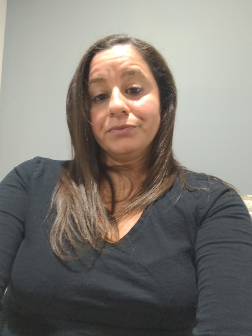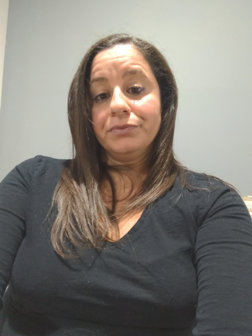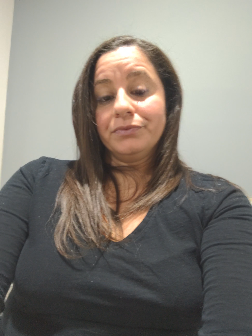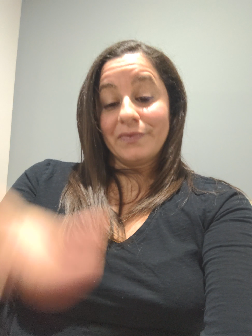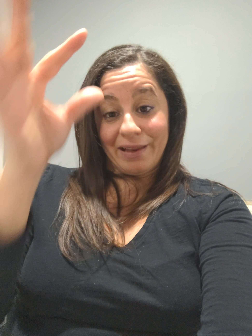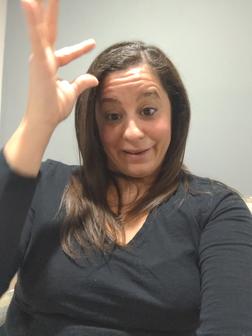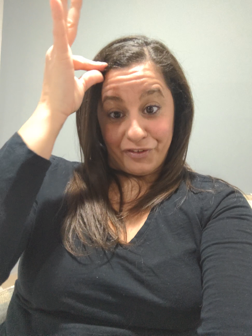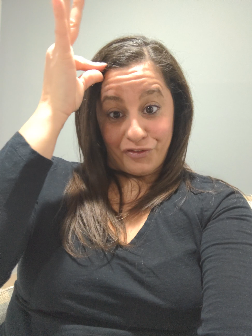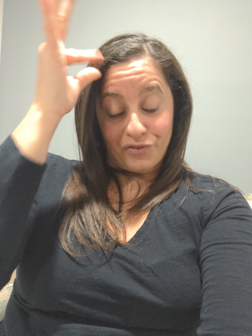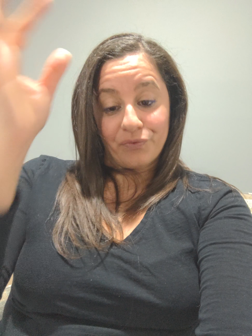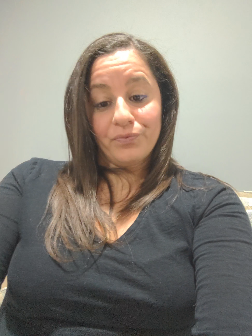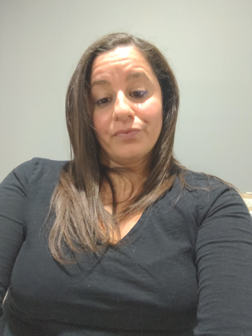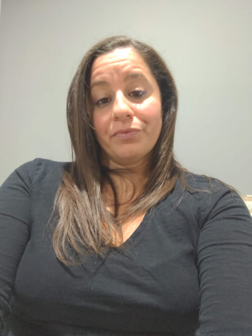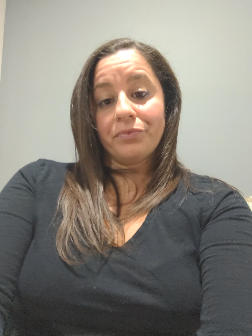hair